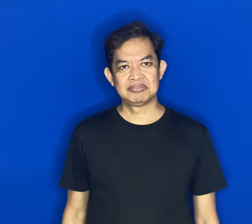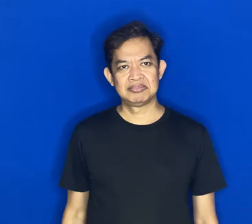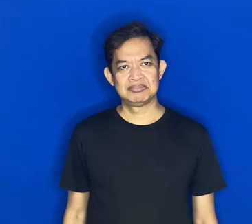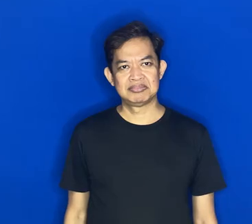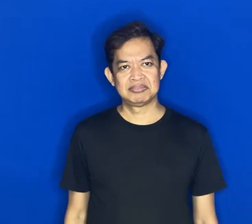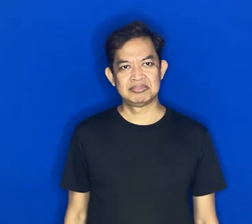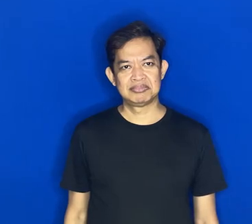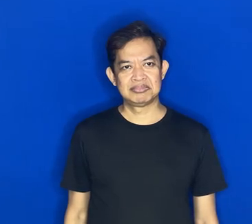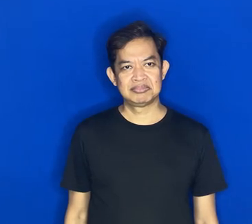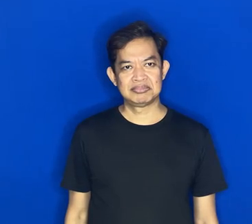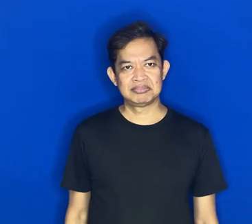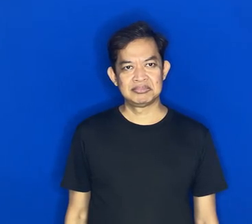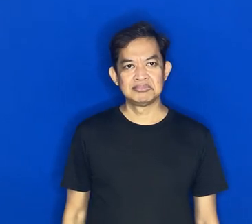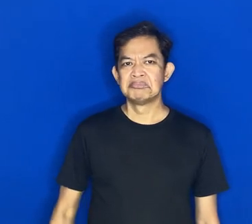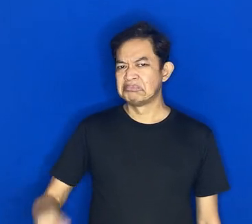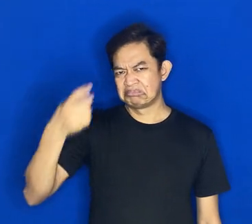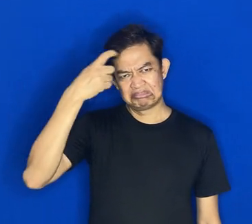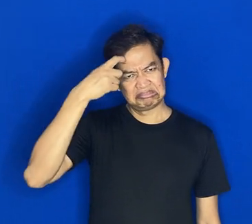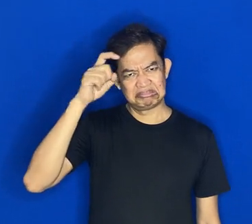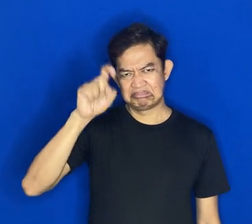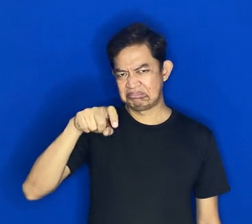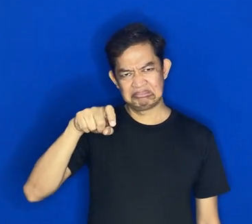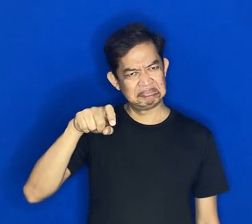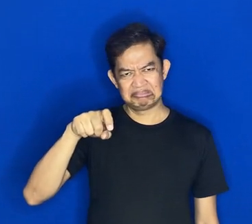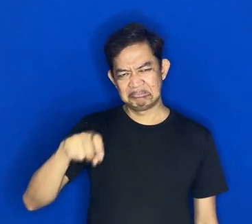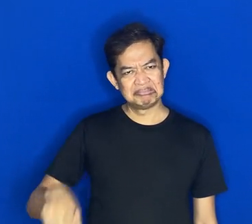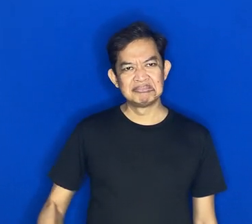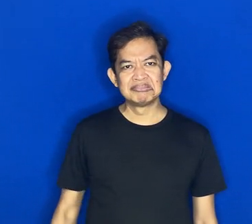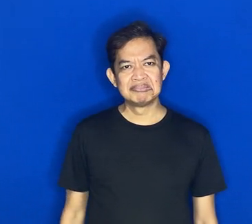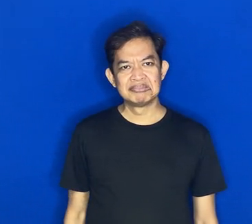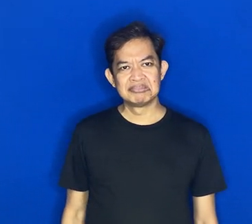don’t understand